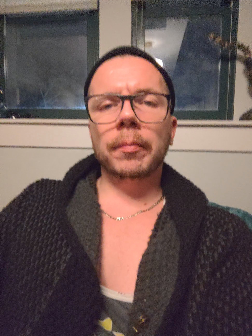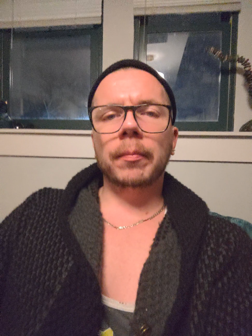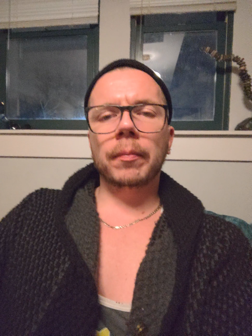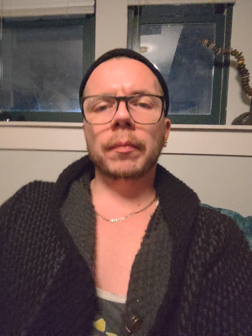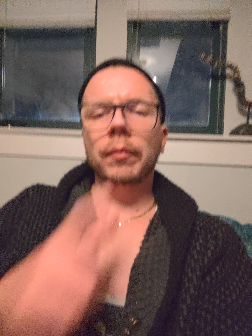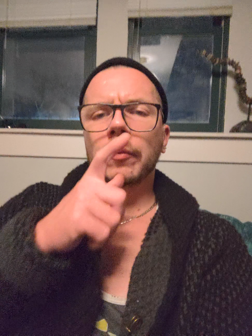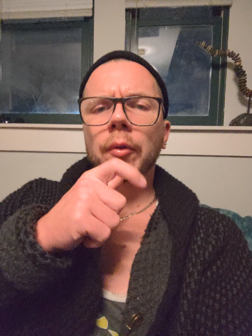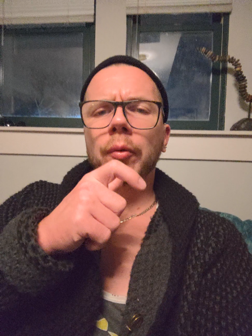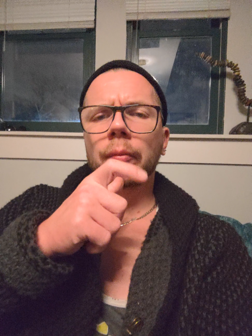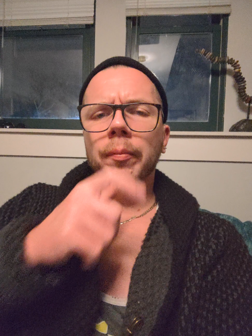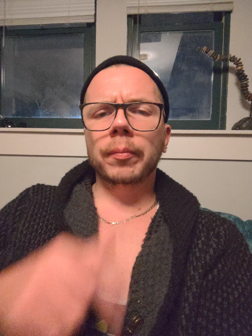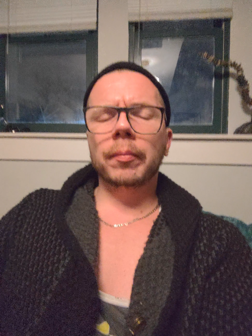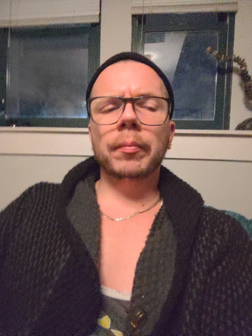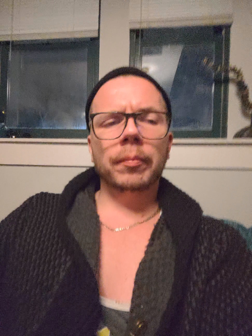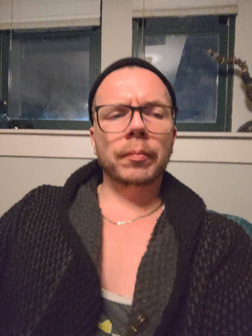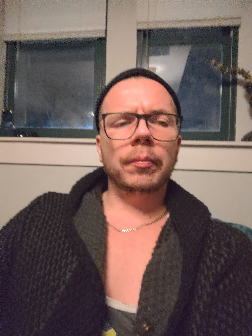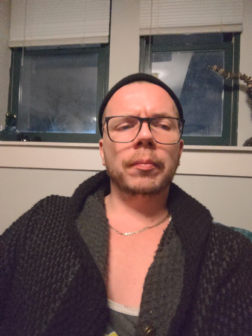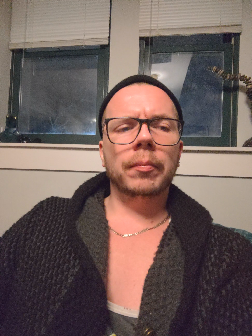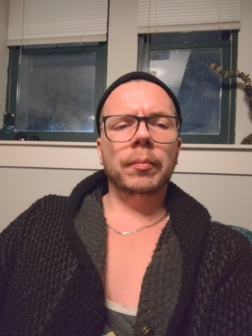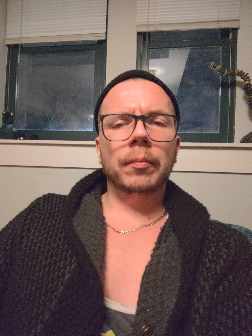who